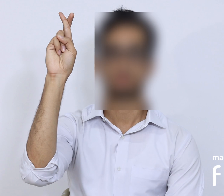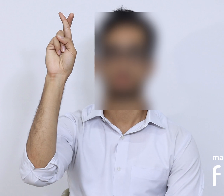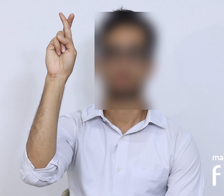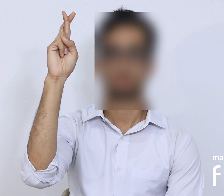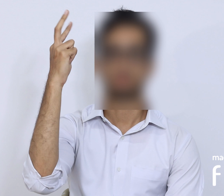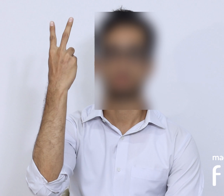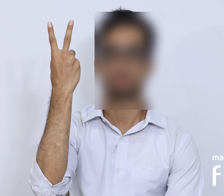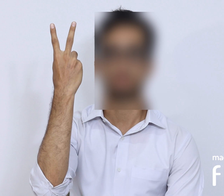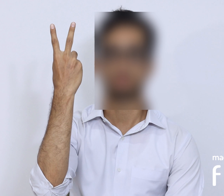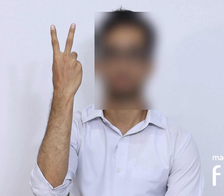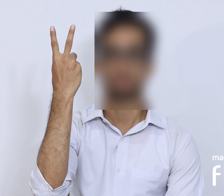ڑ